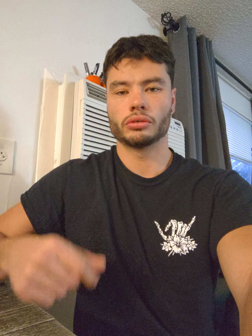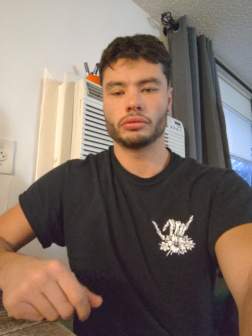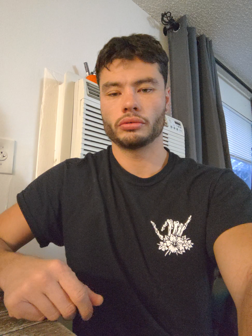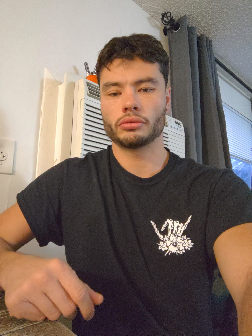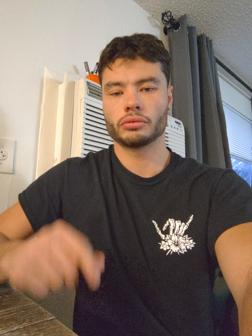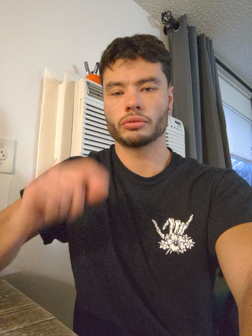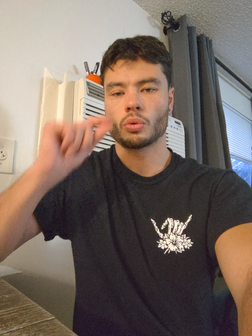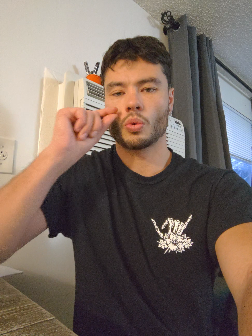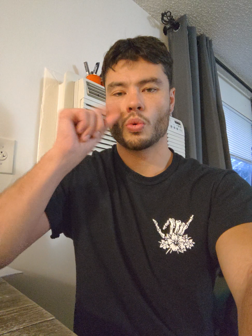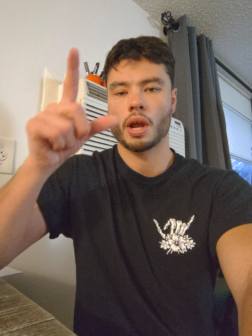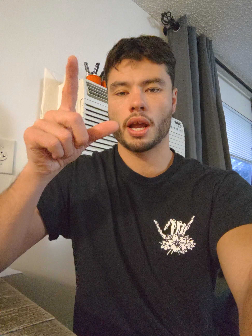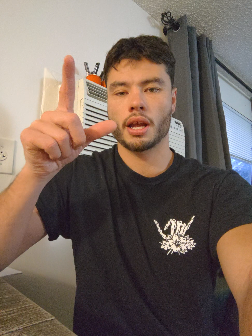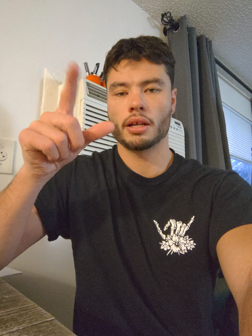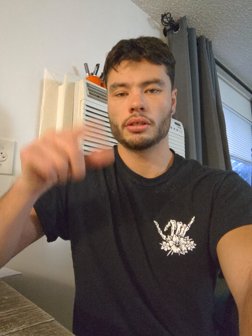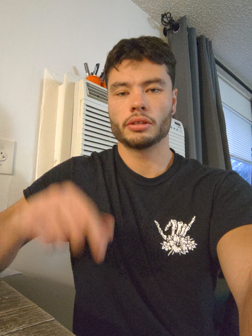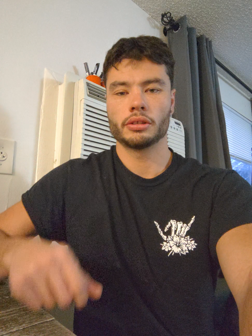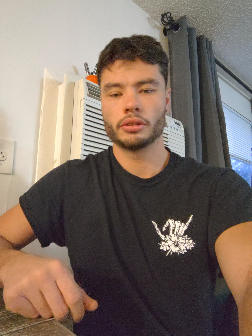wake